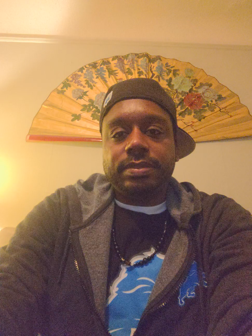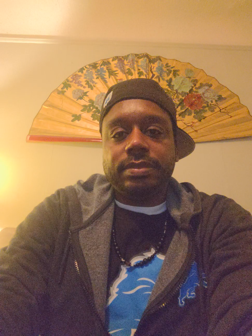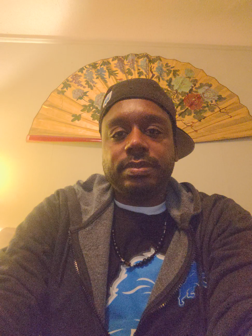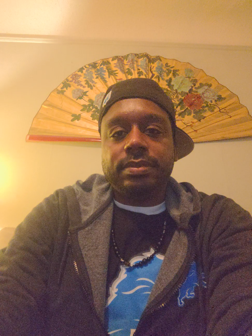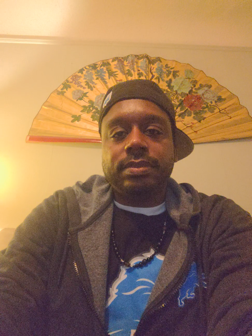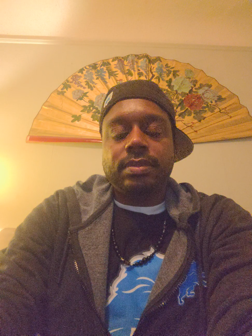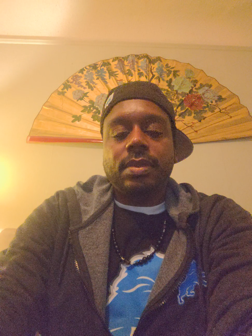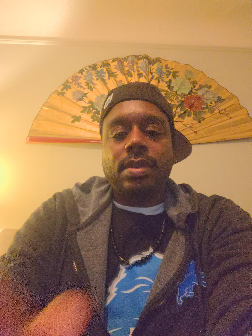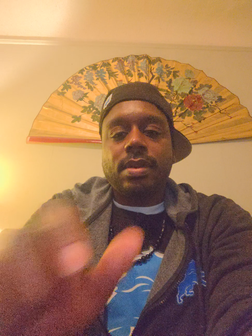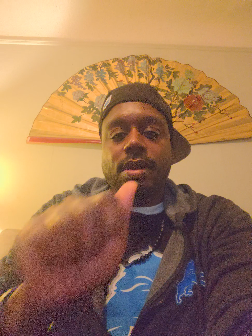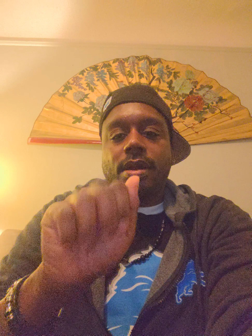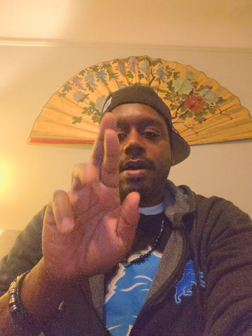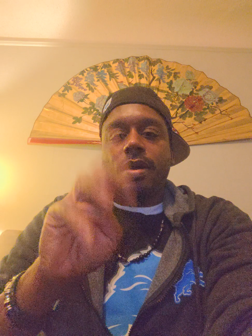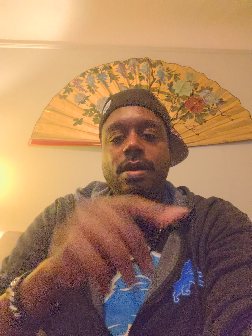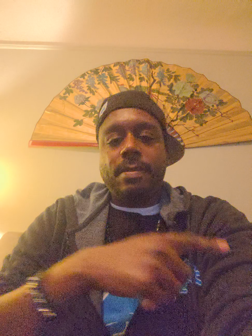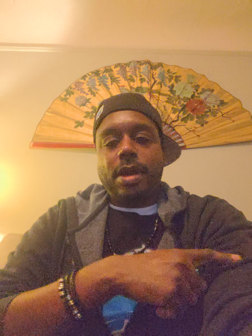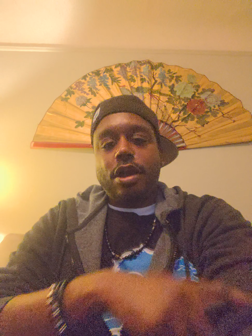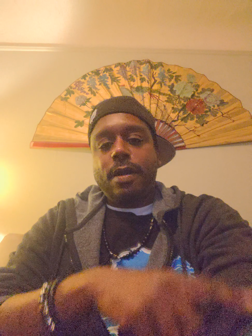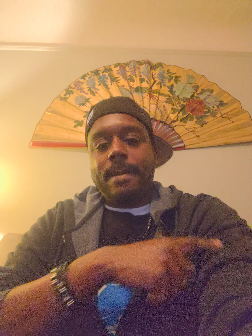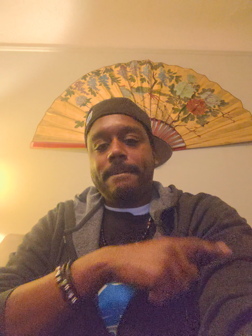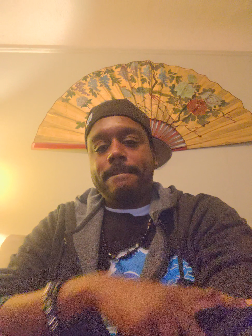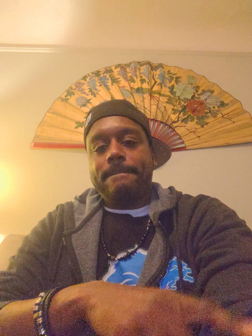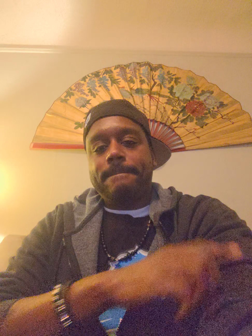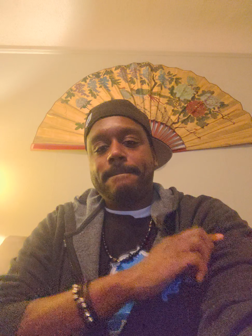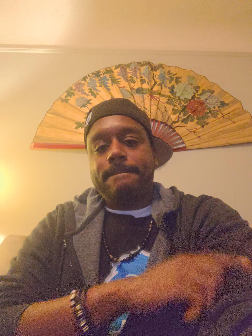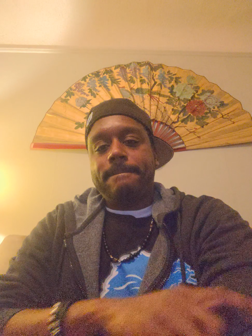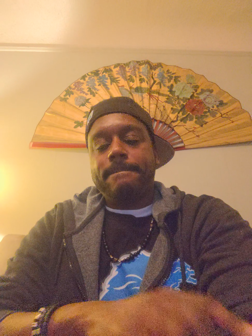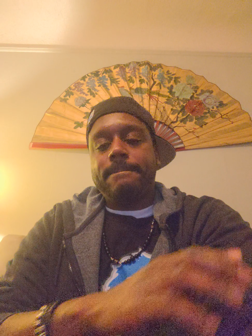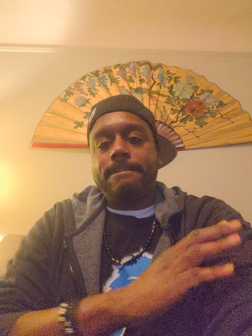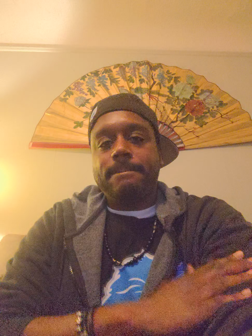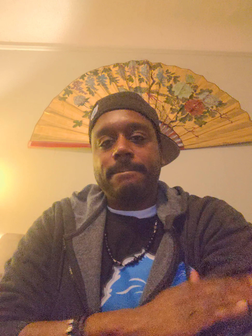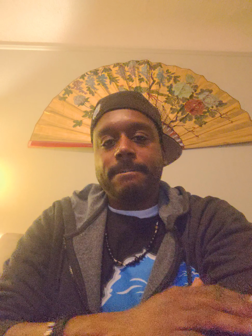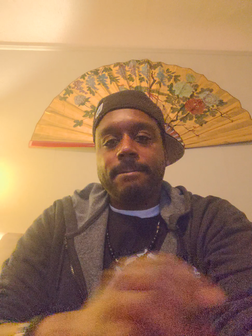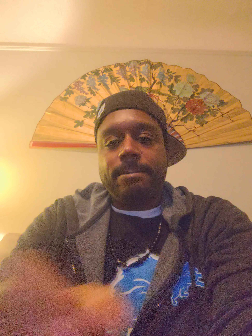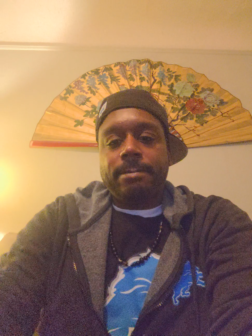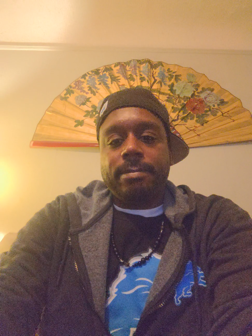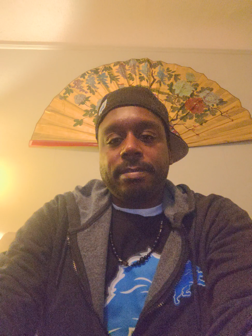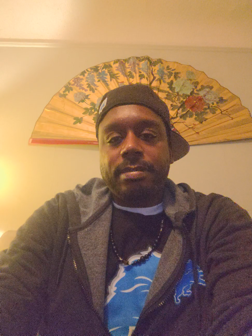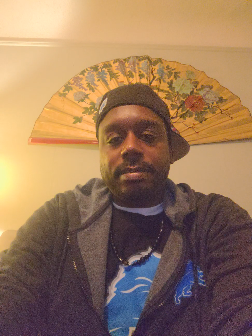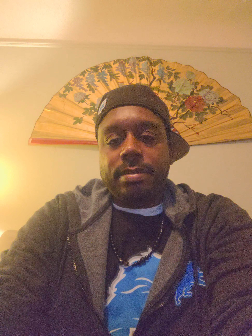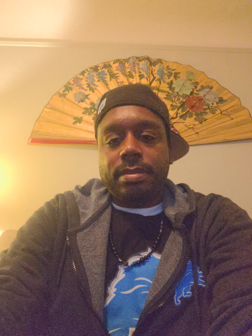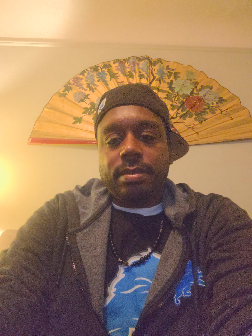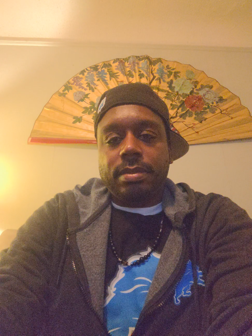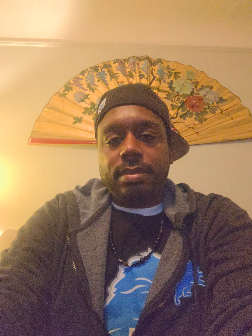arm